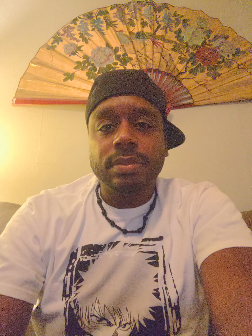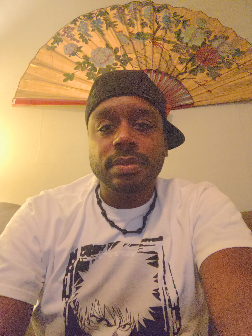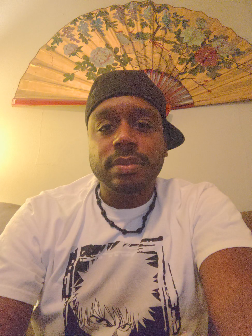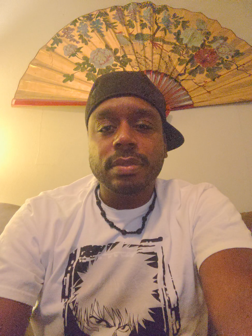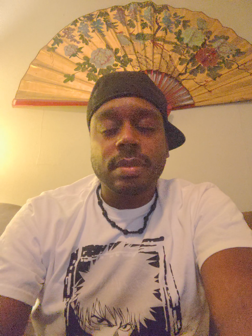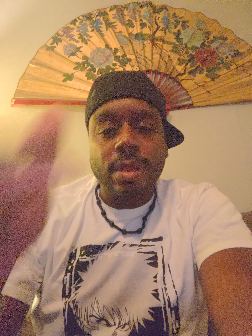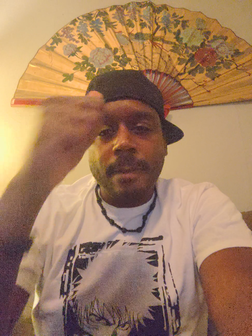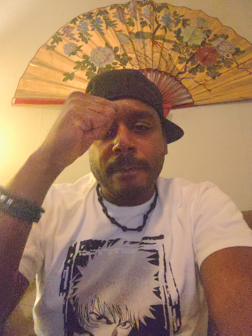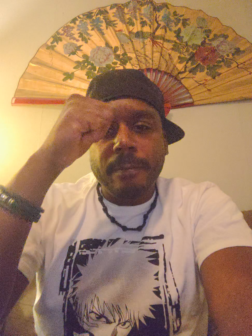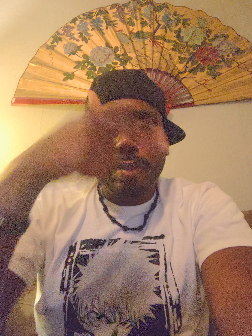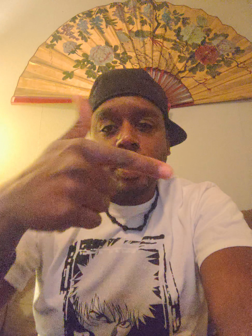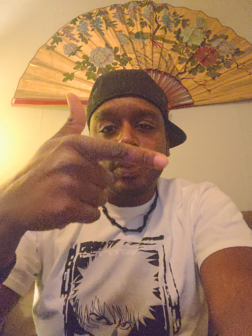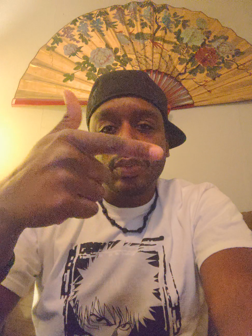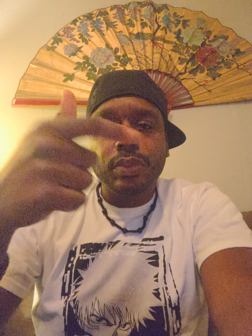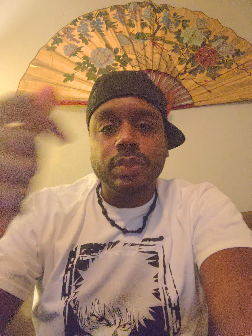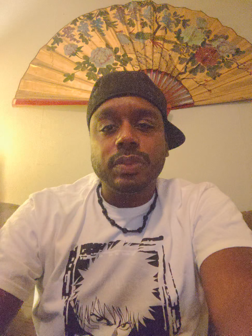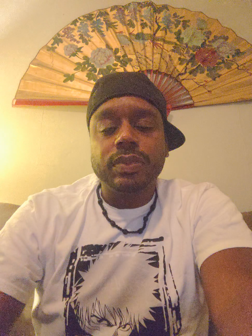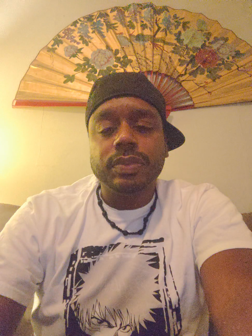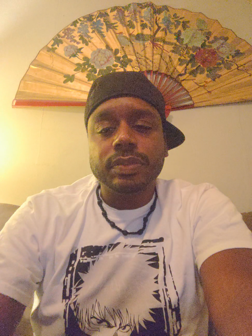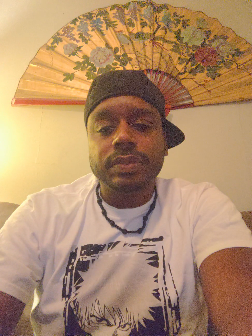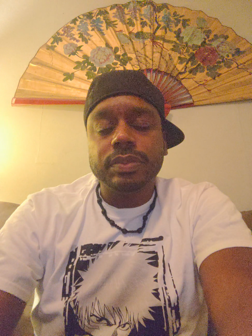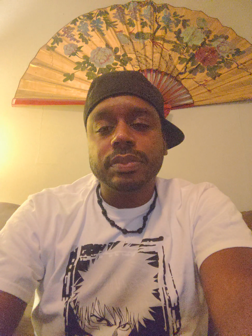brother